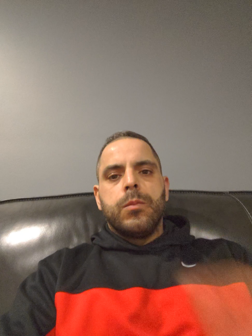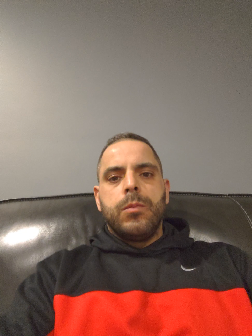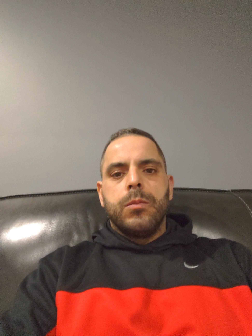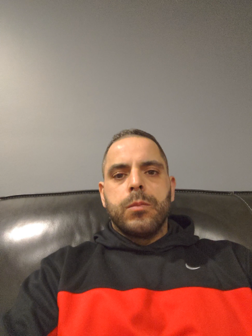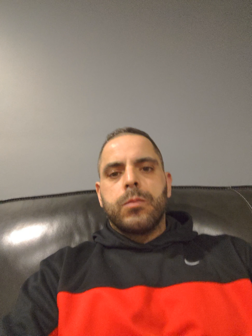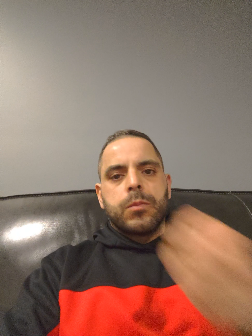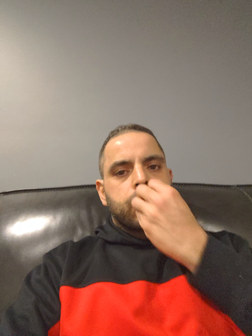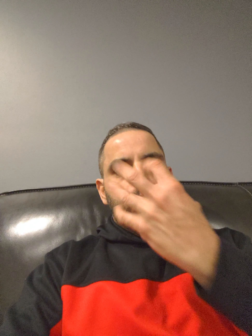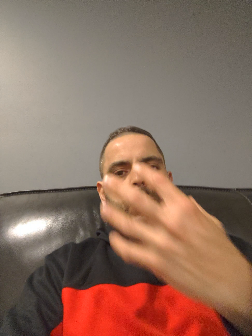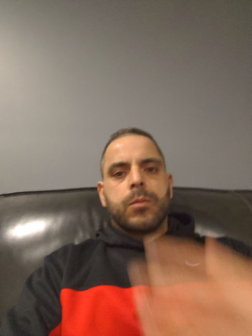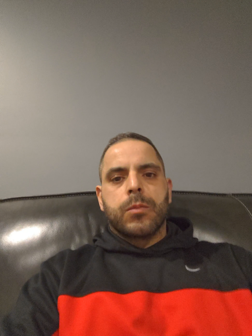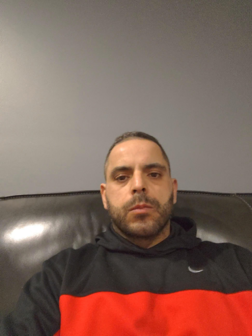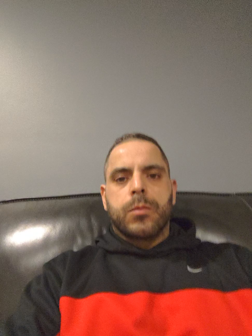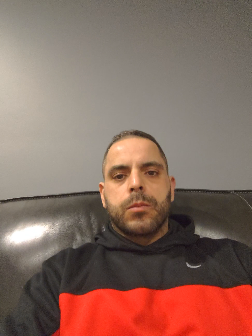blow